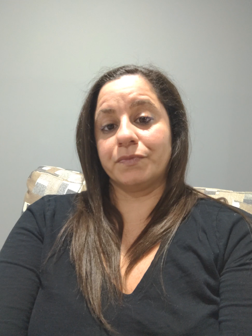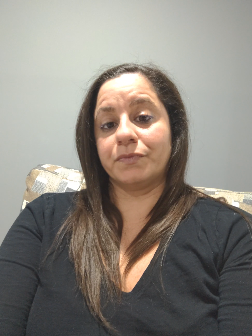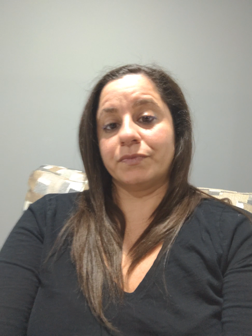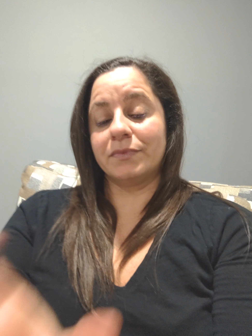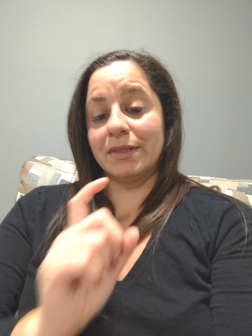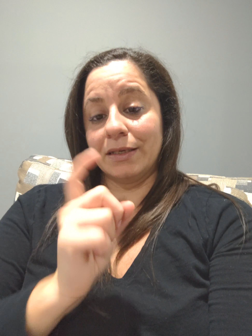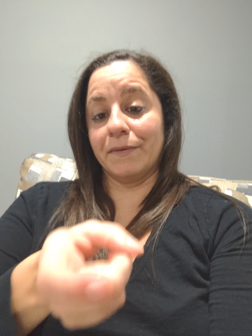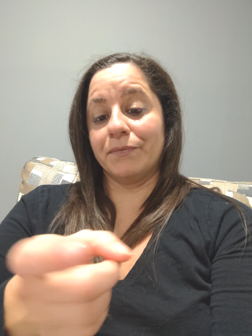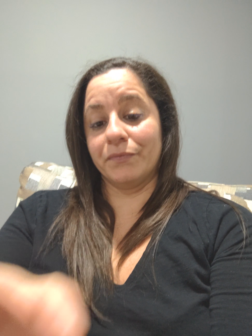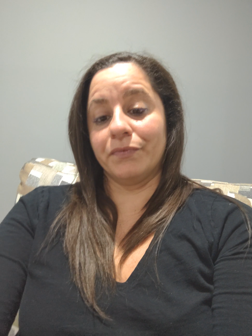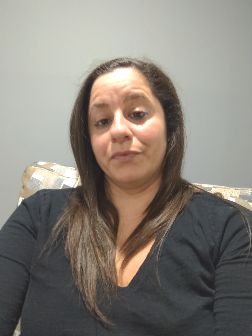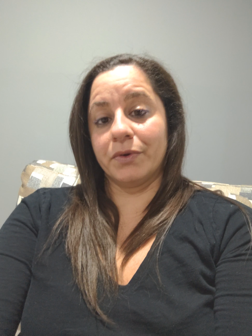gift